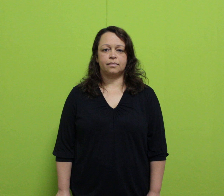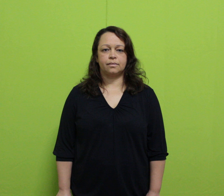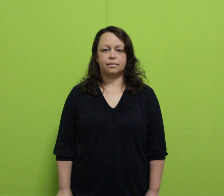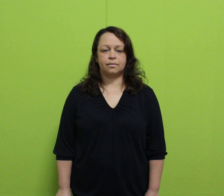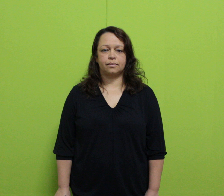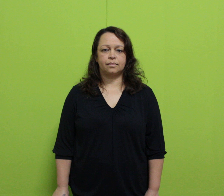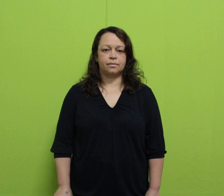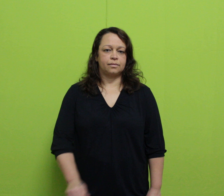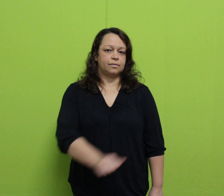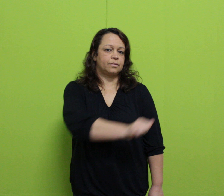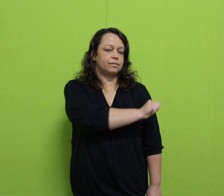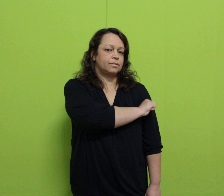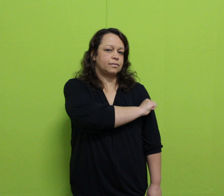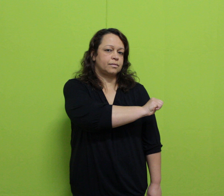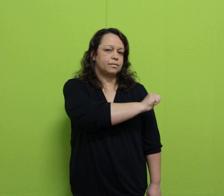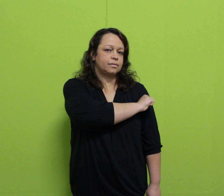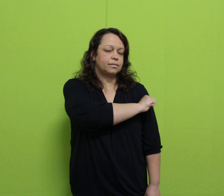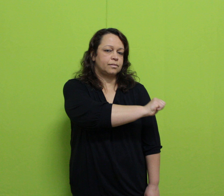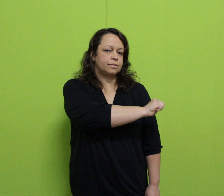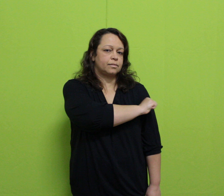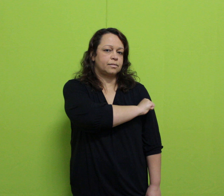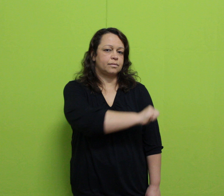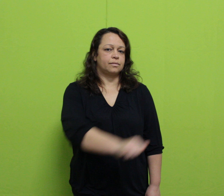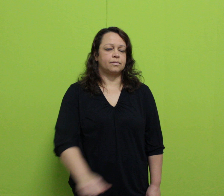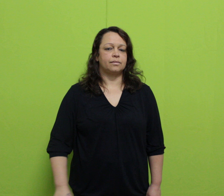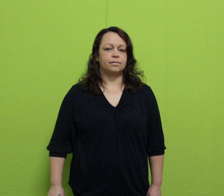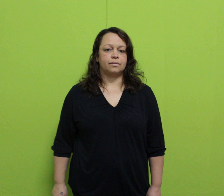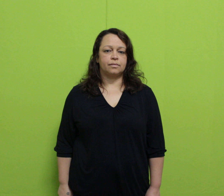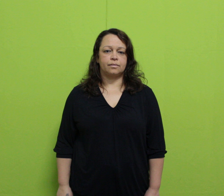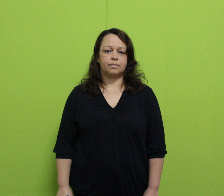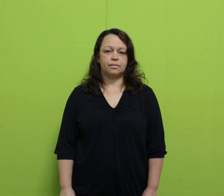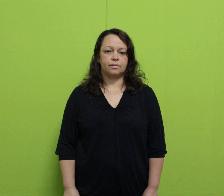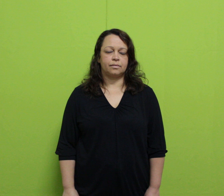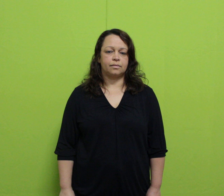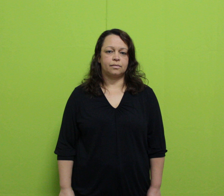aluno